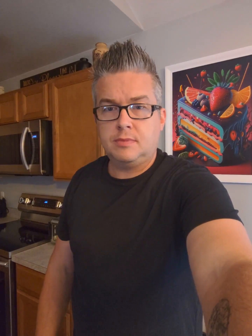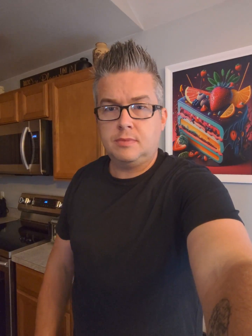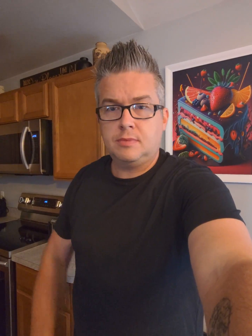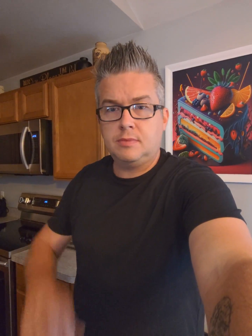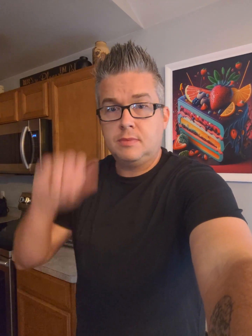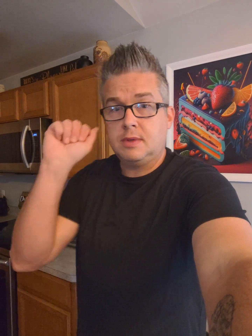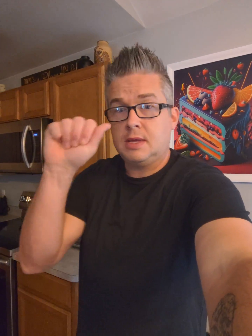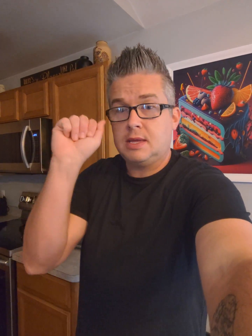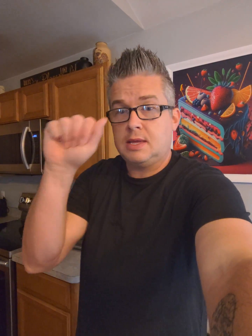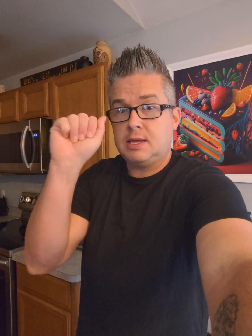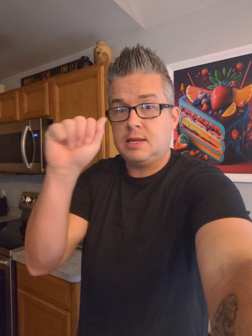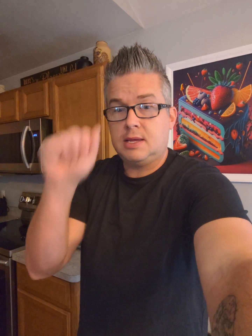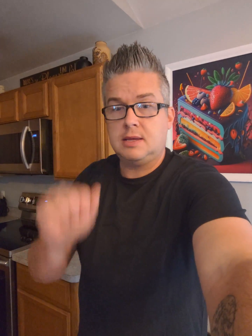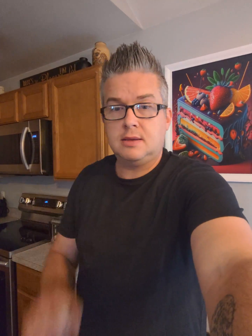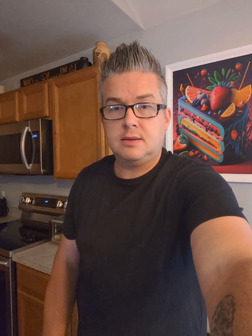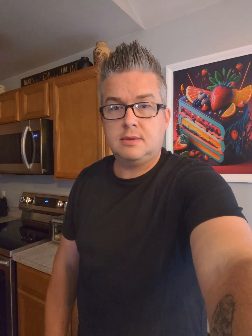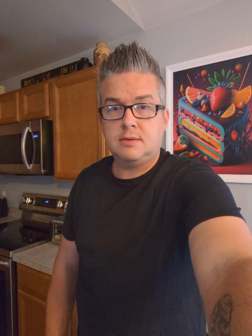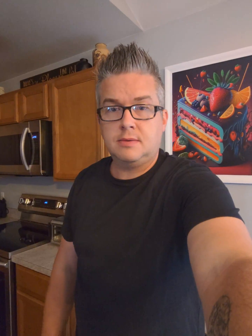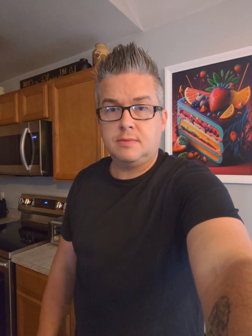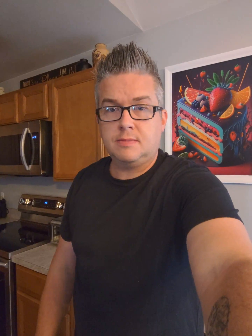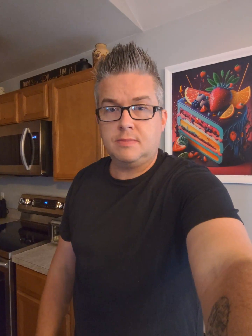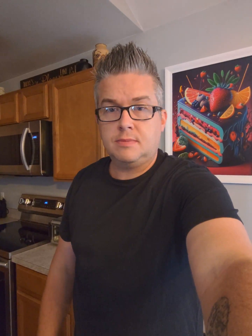knock